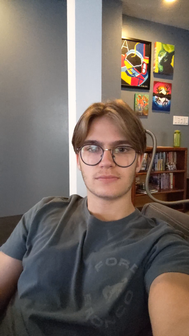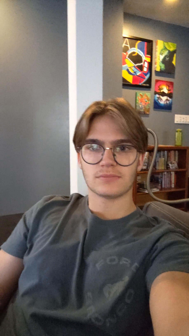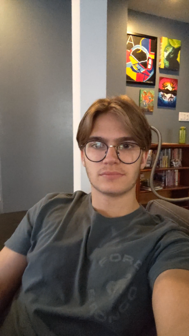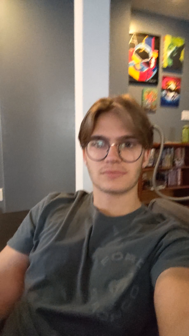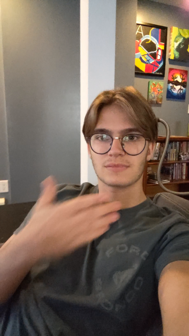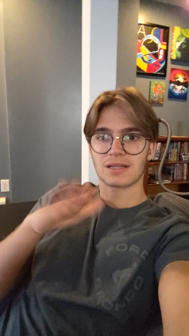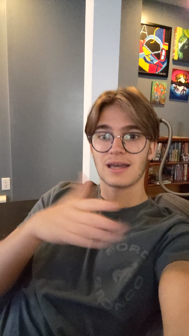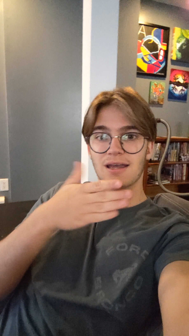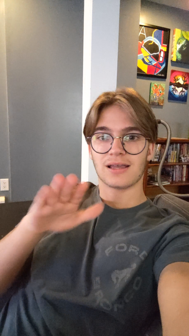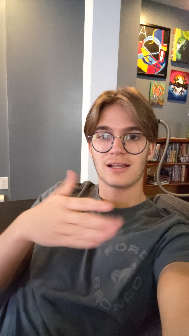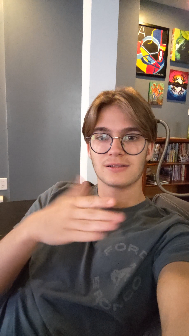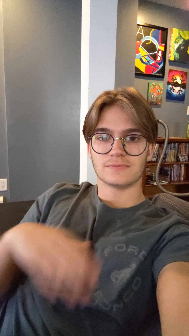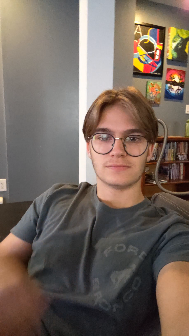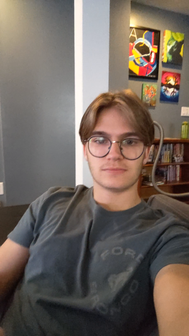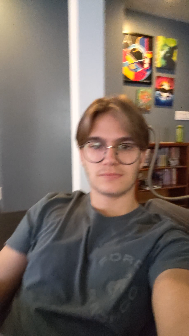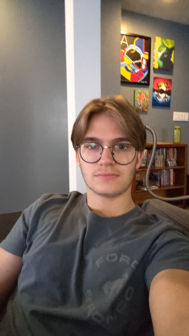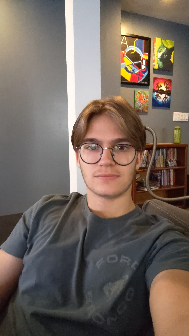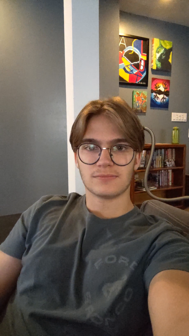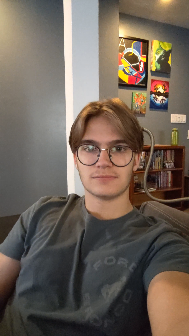share